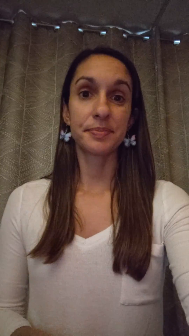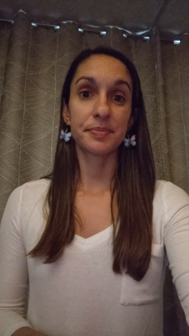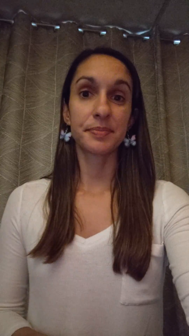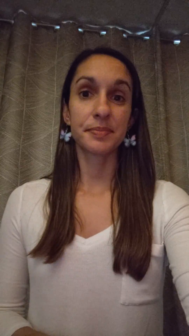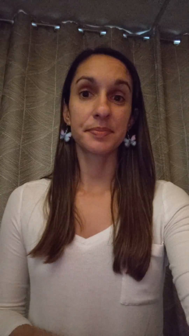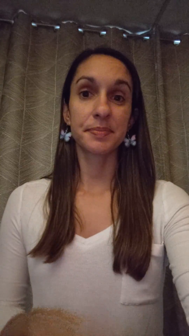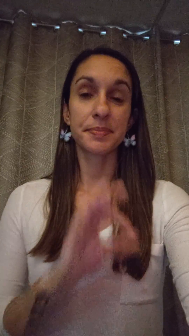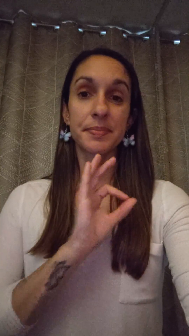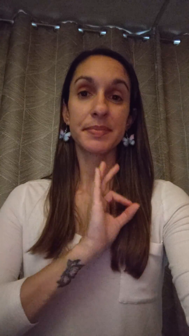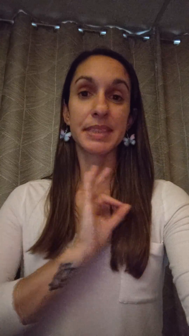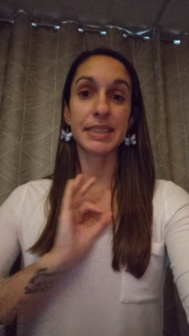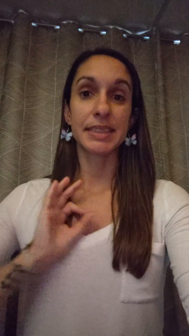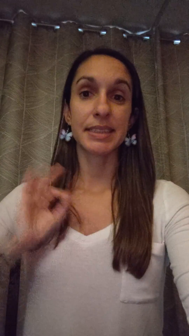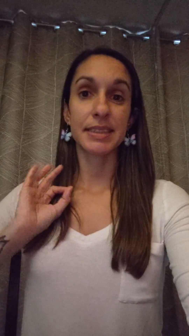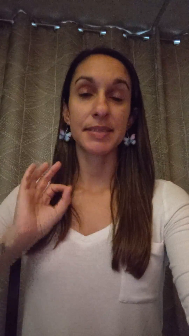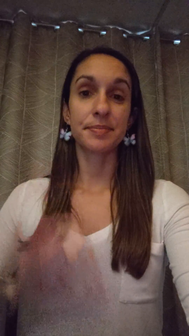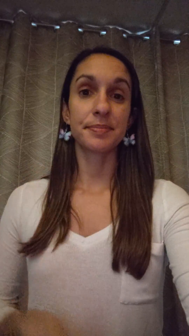beads